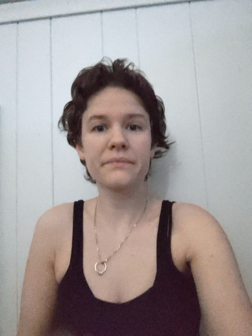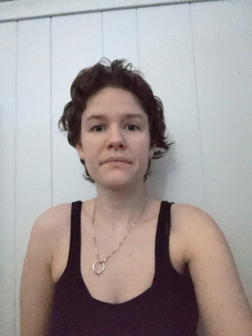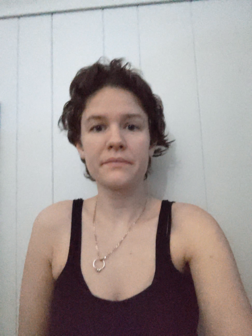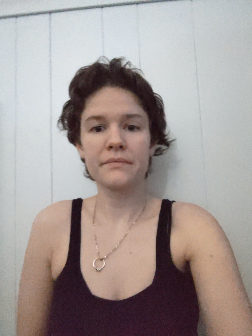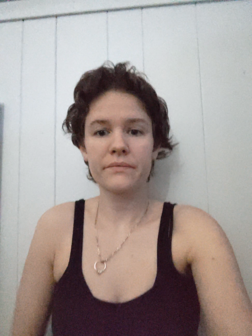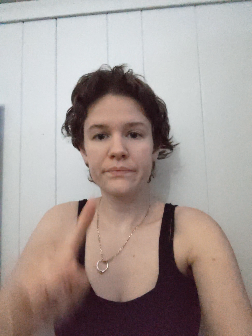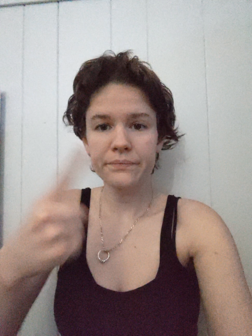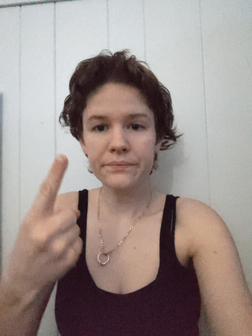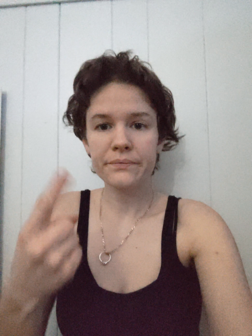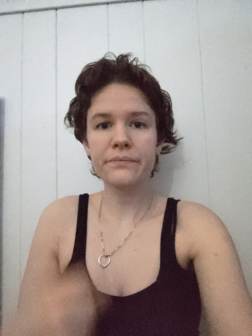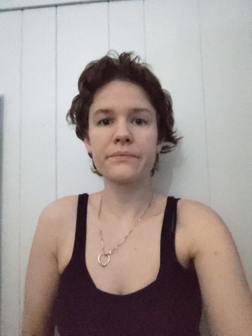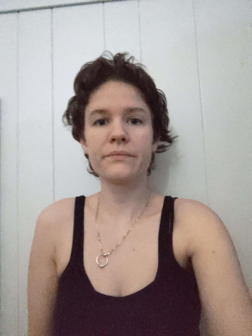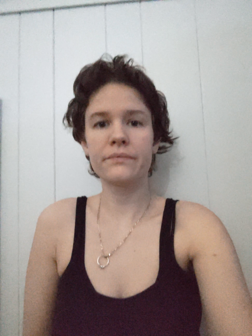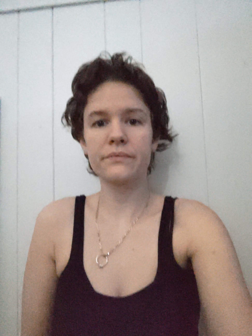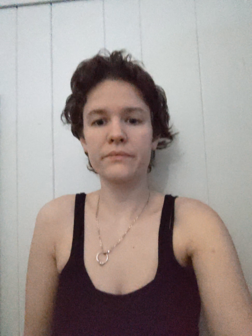first